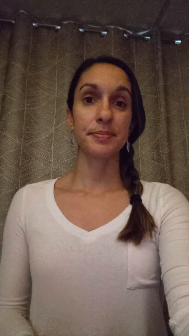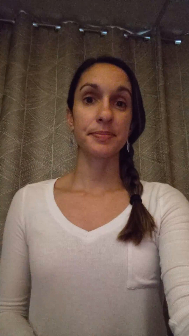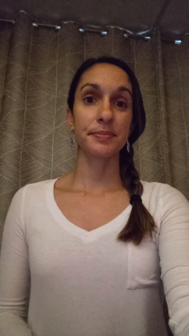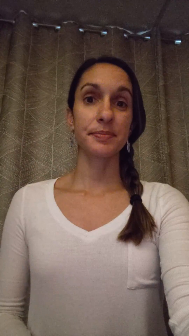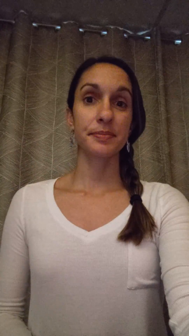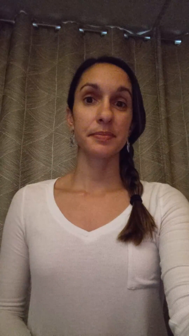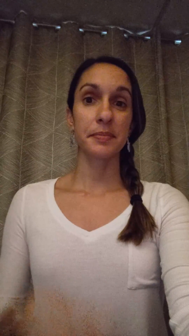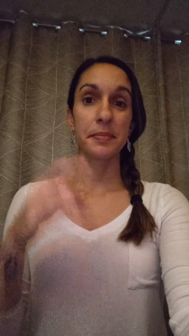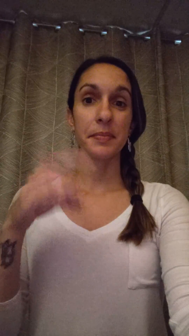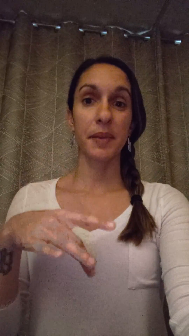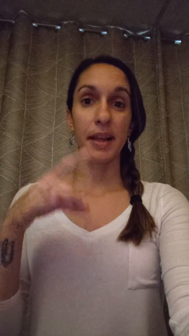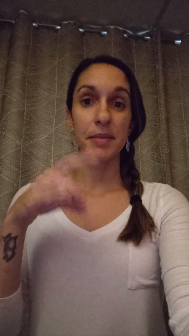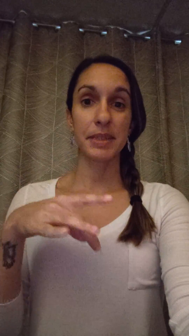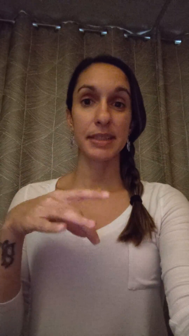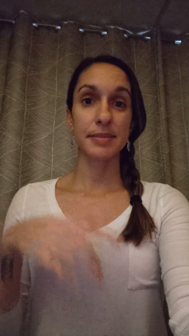pumpkin